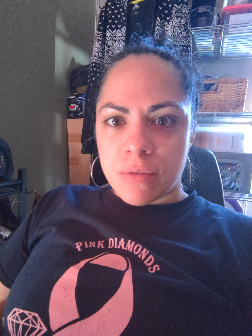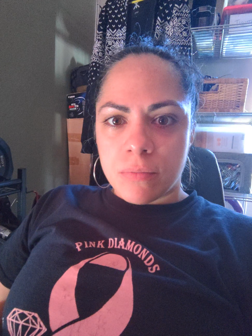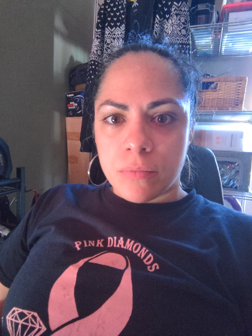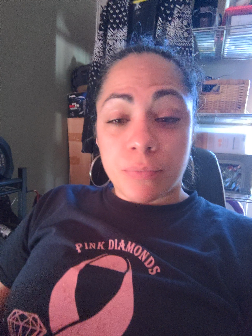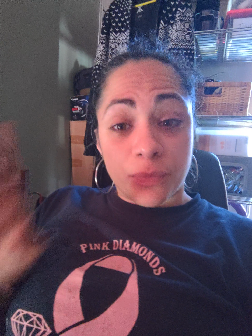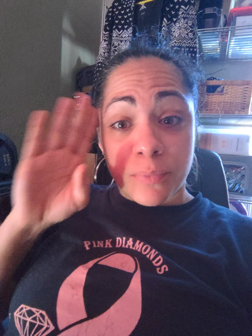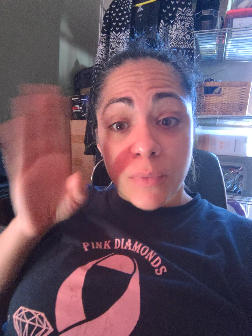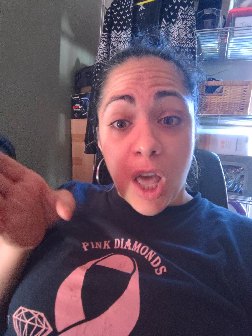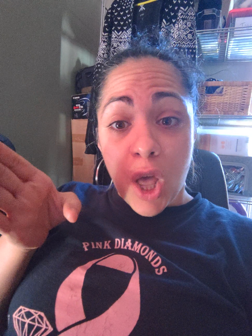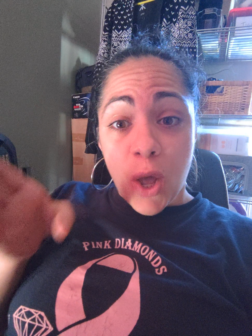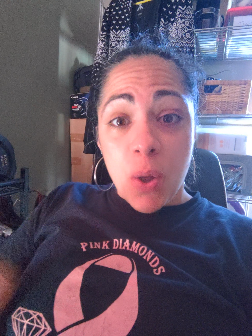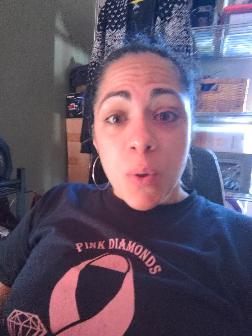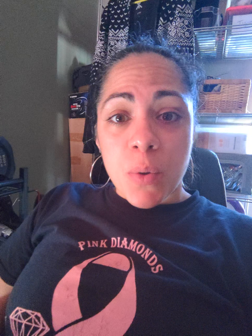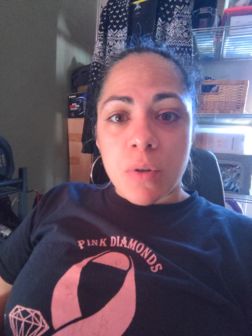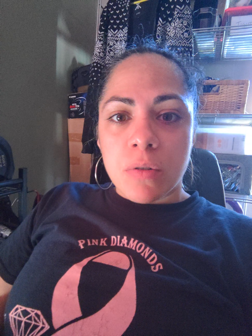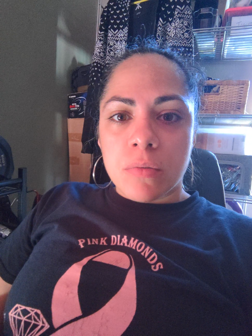hello